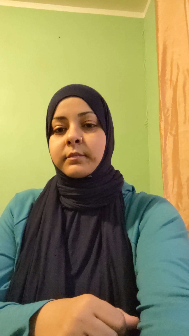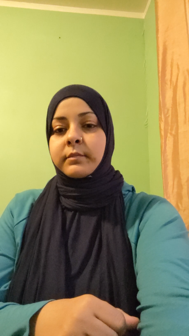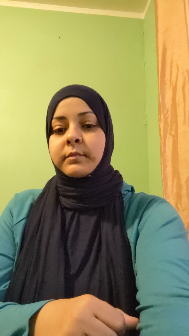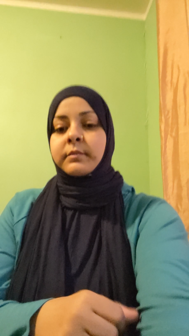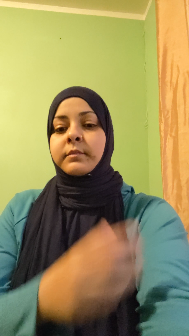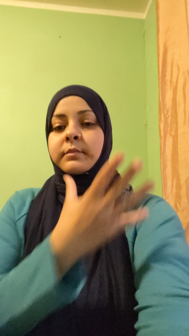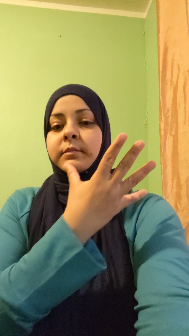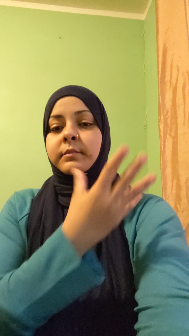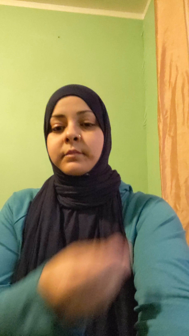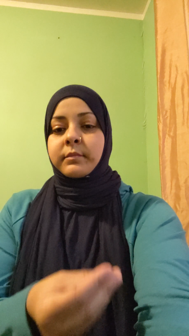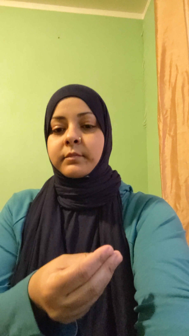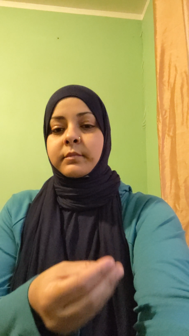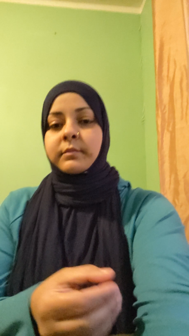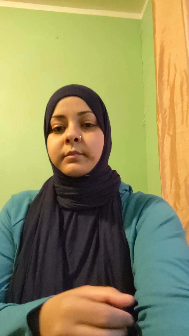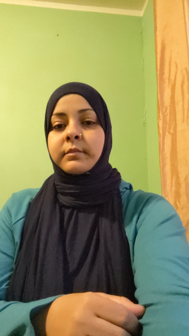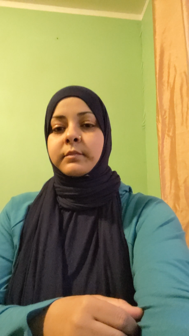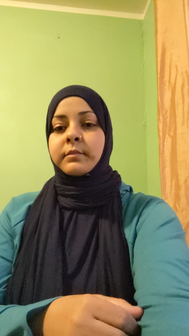poor